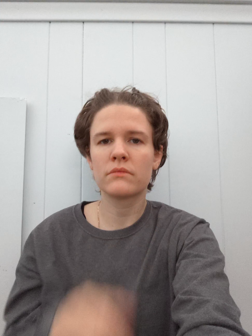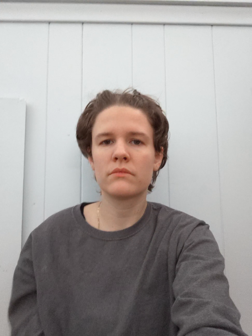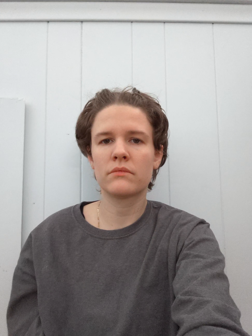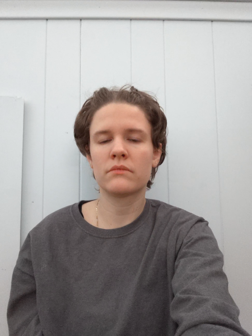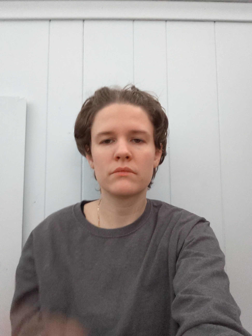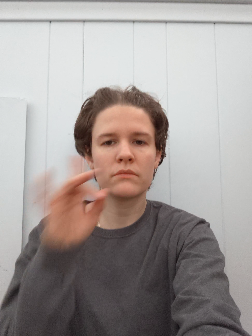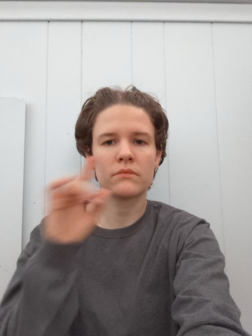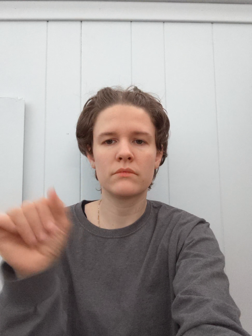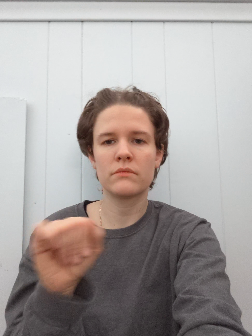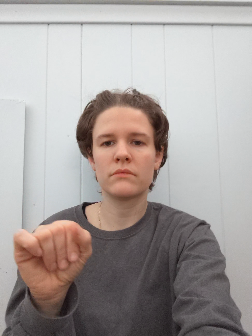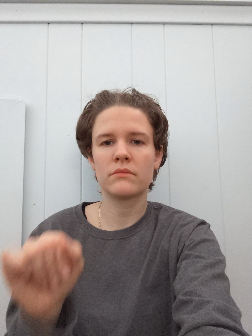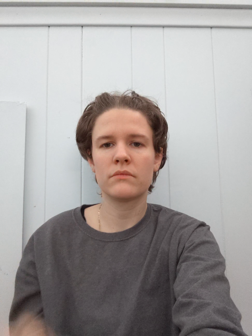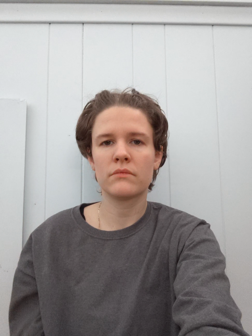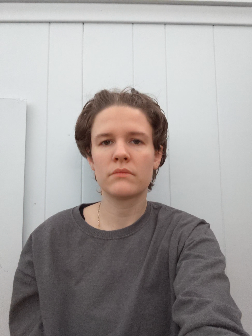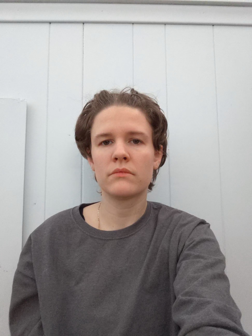loud